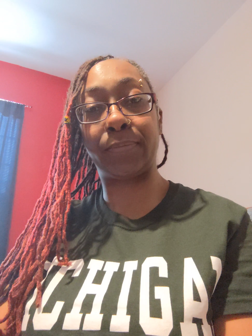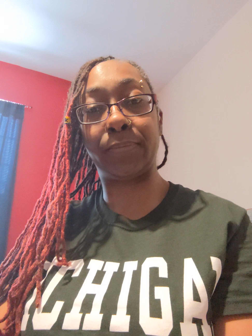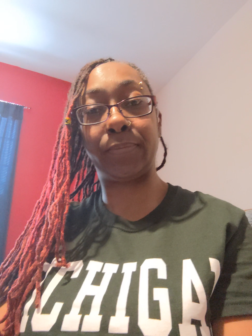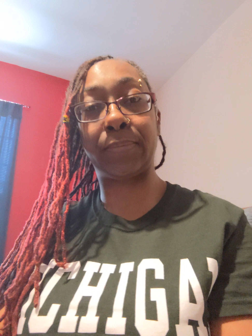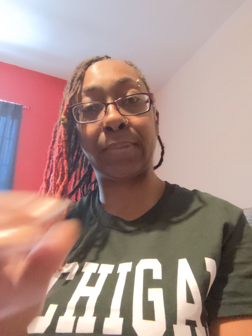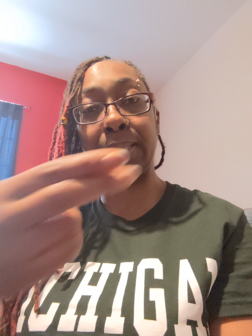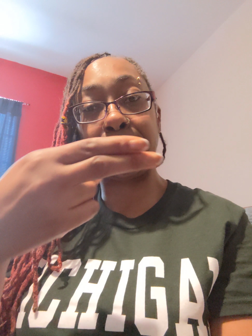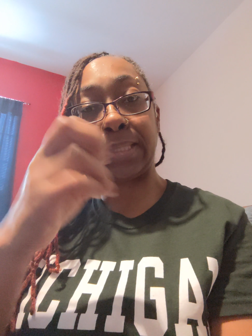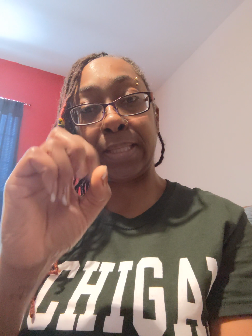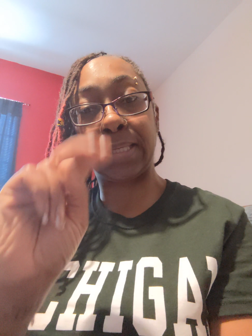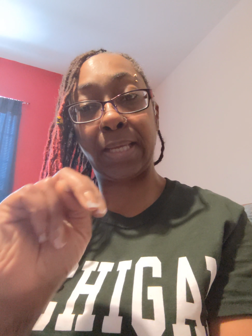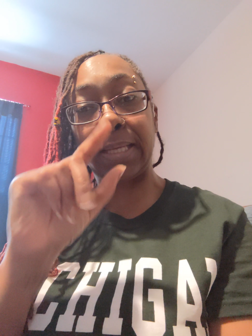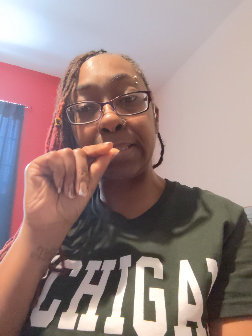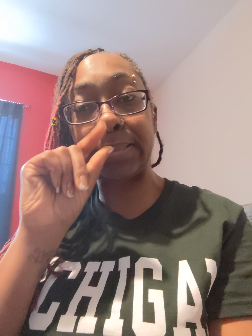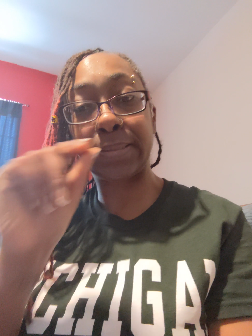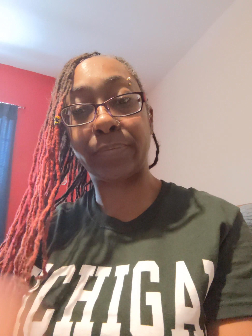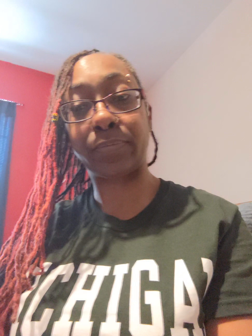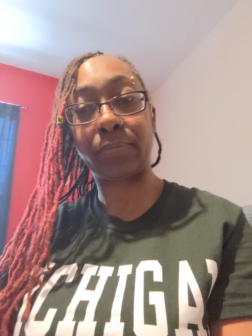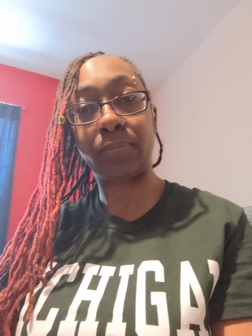hen